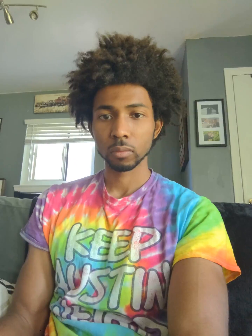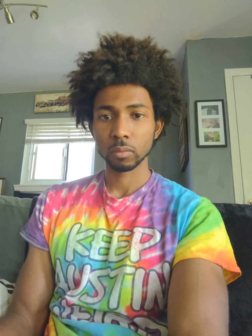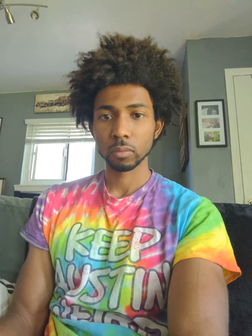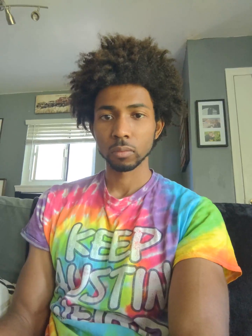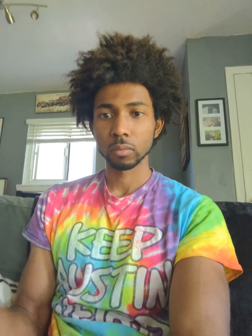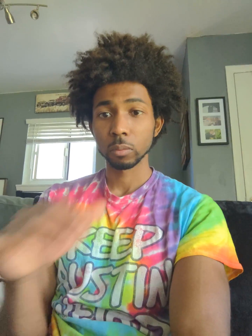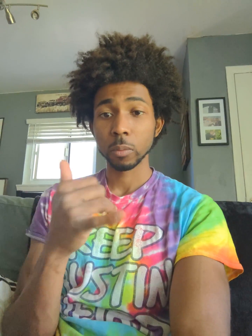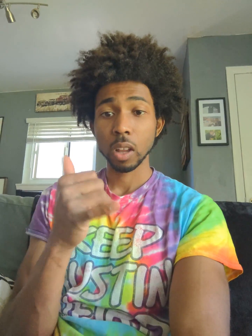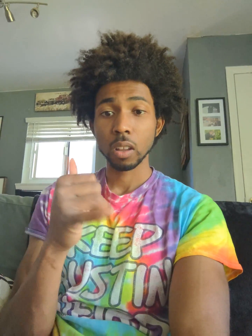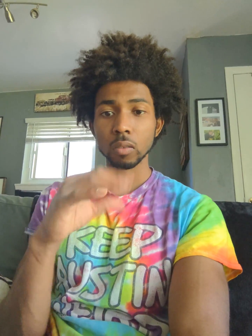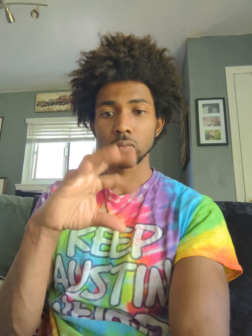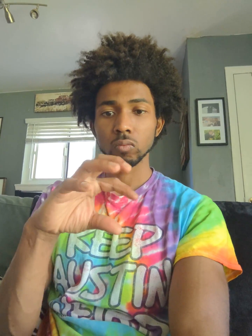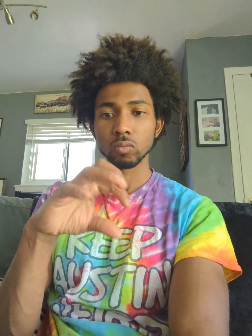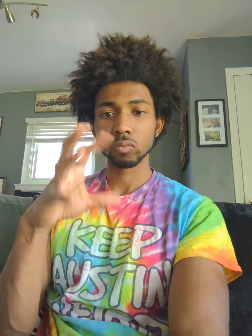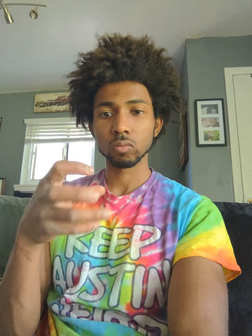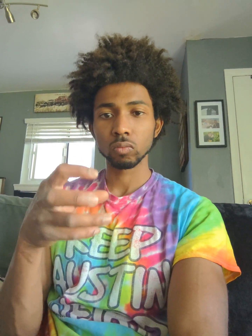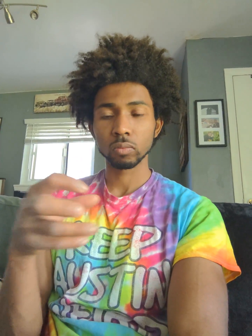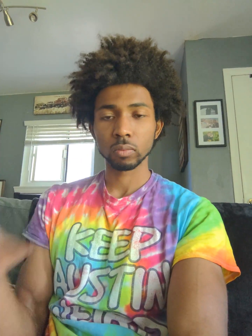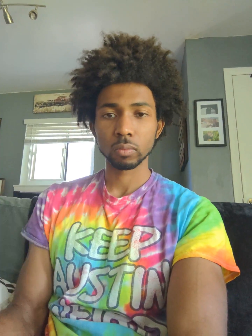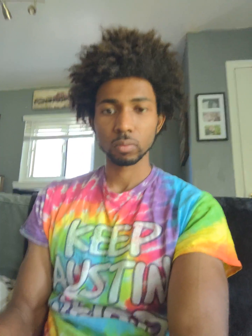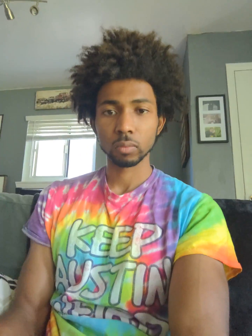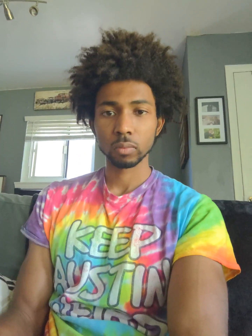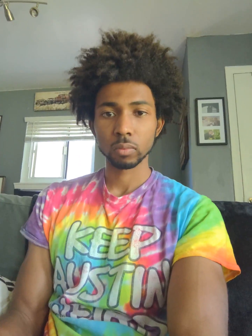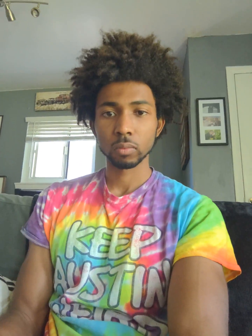play dough